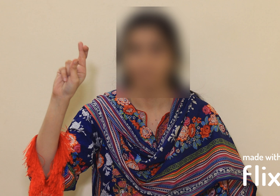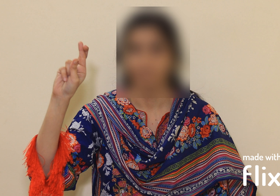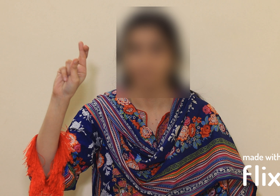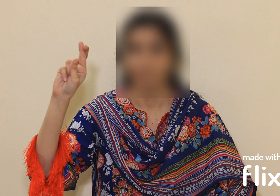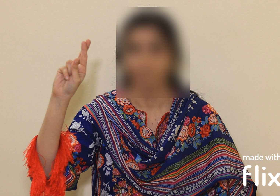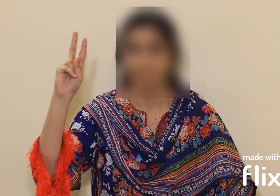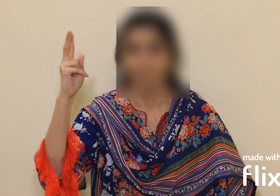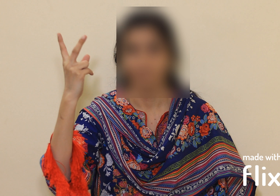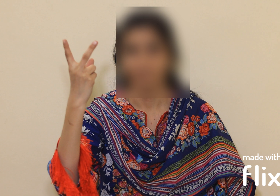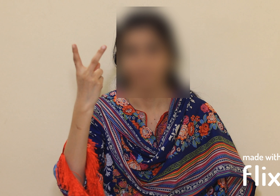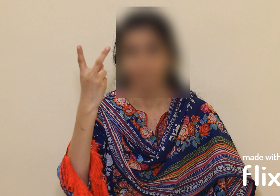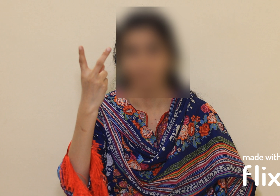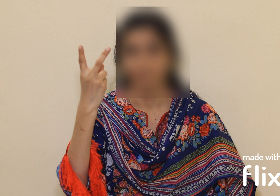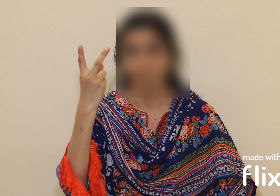ڑ